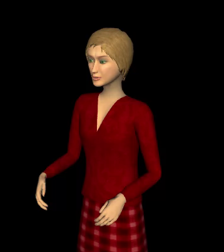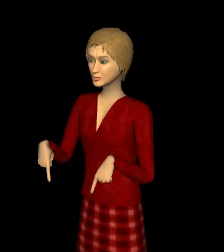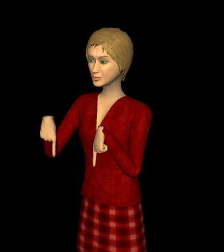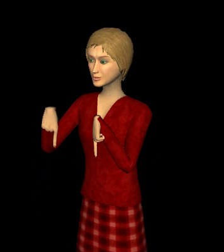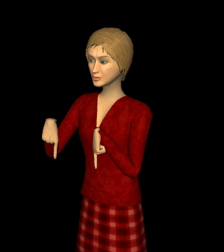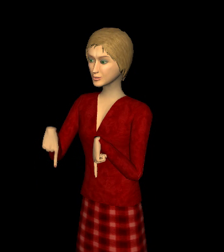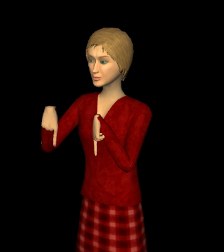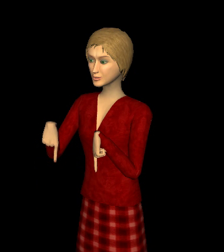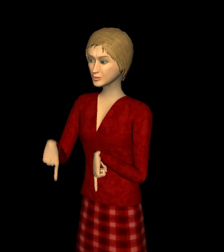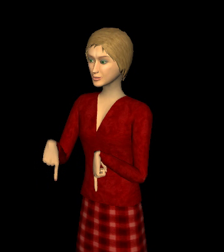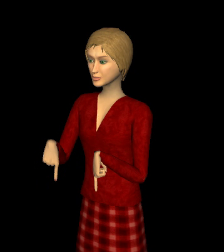وزير